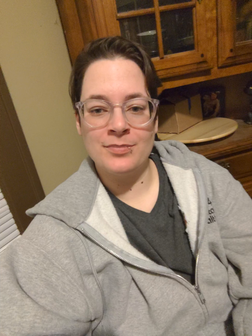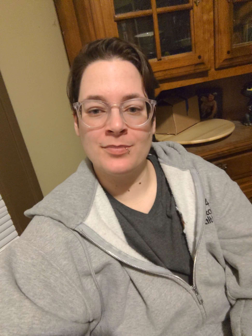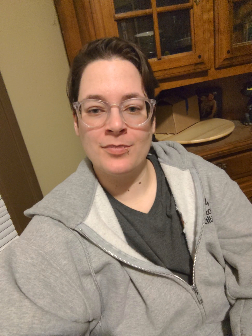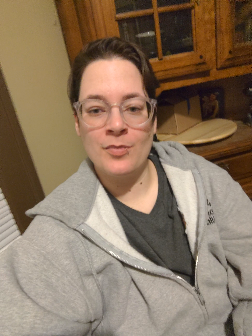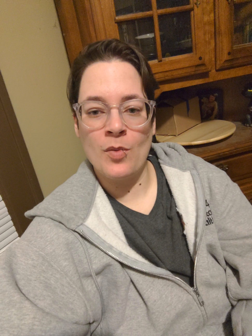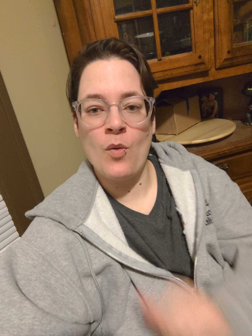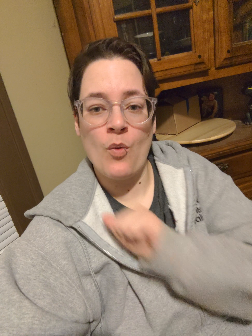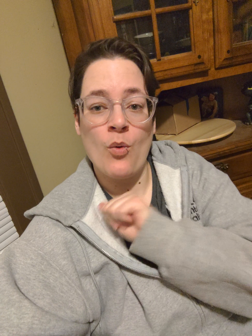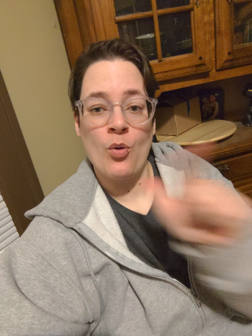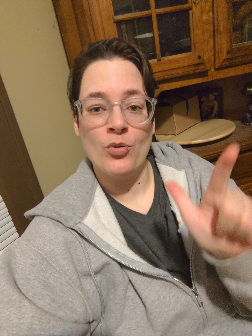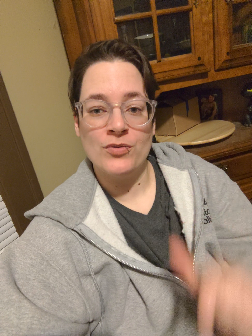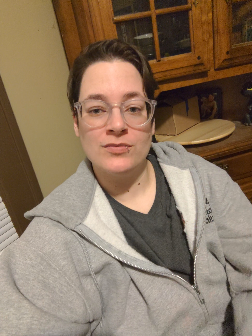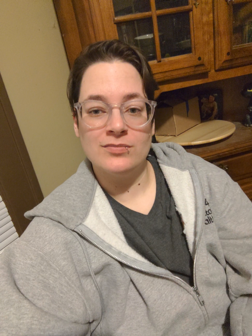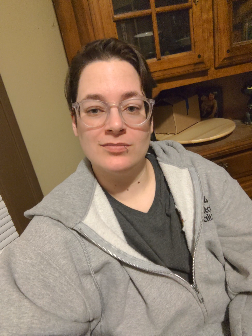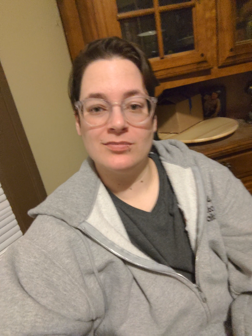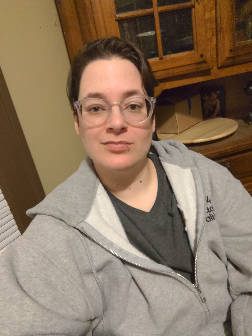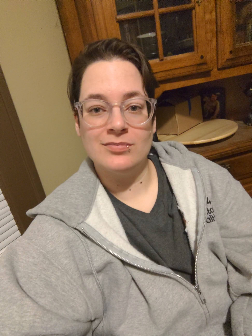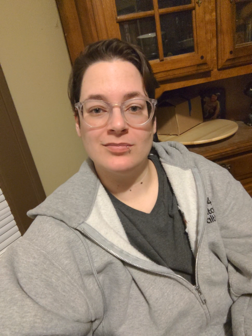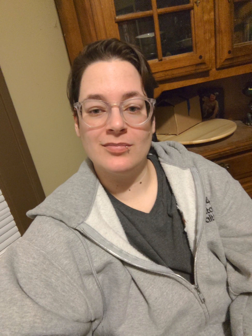all